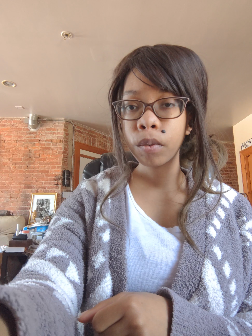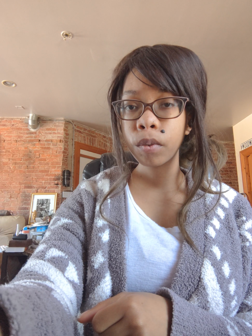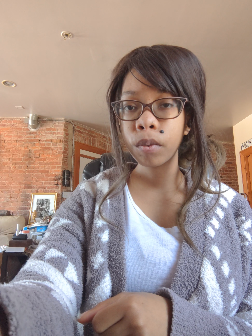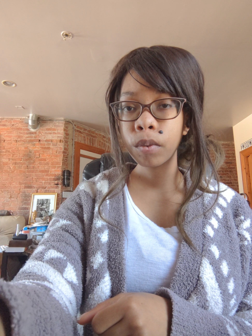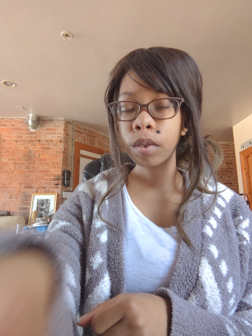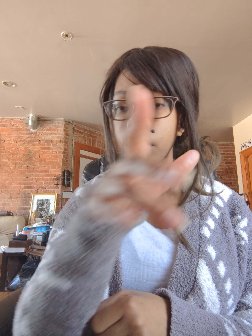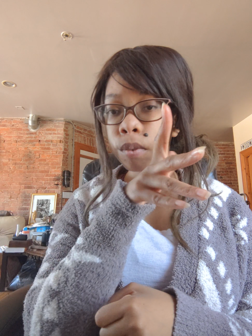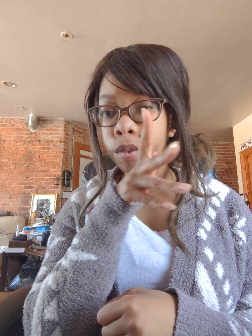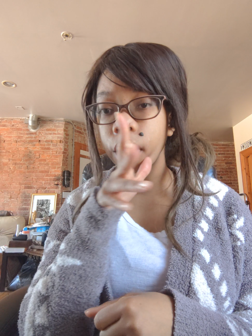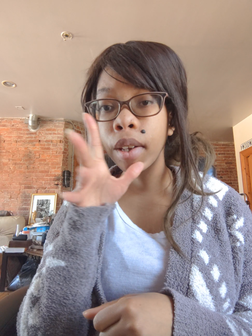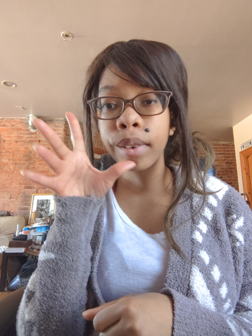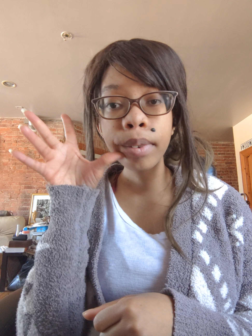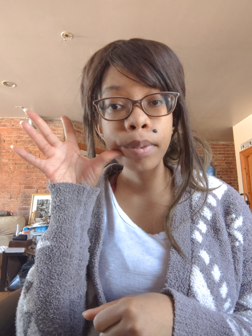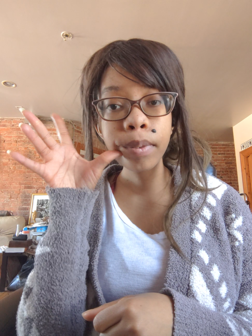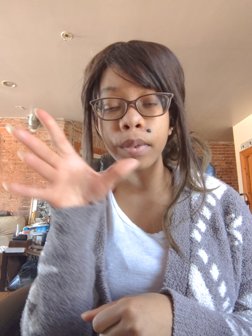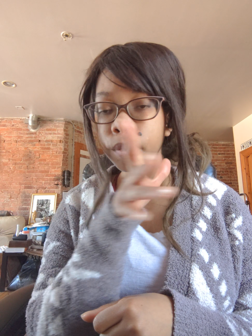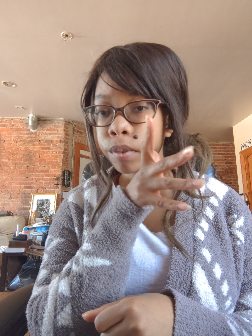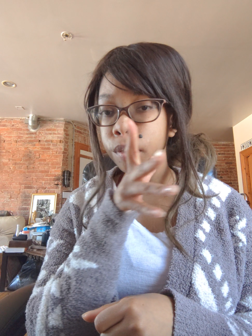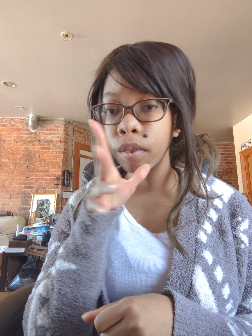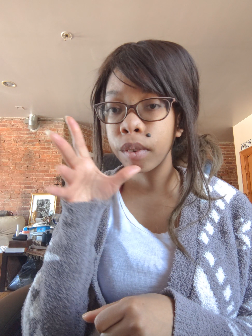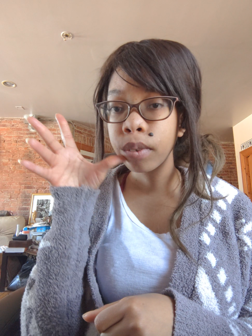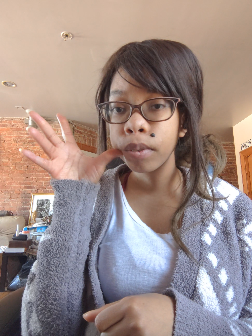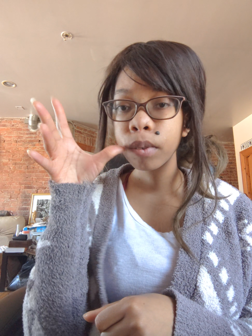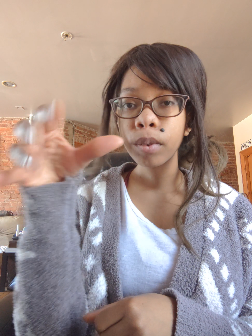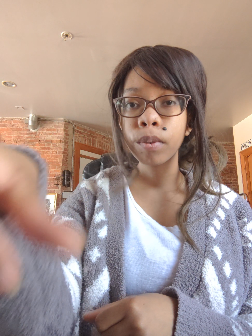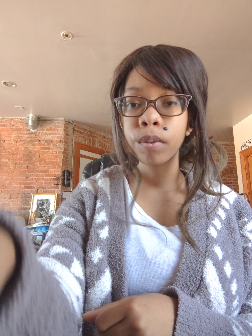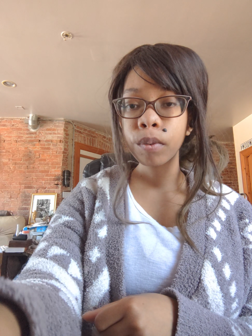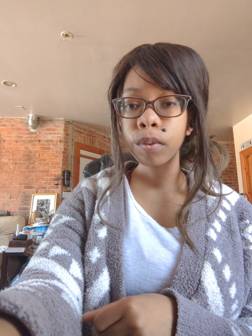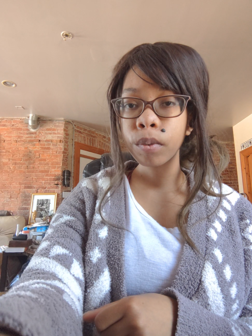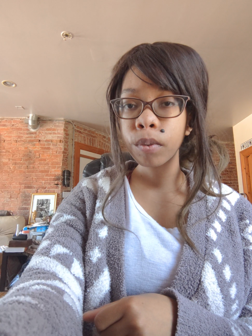farm